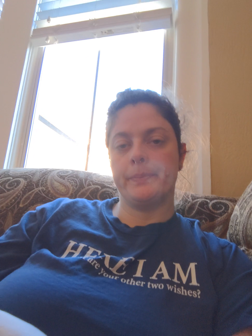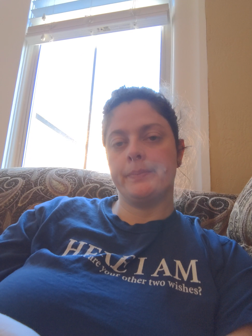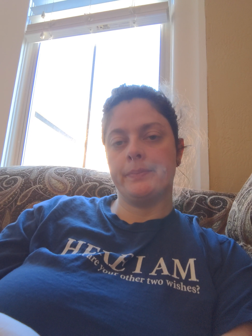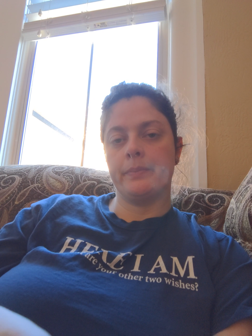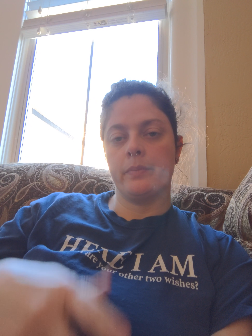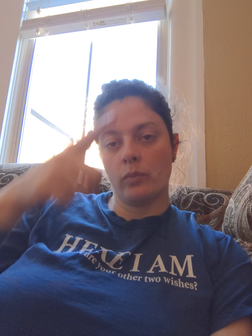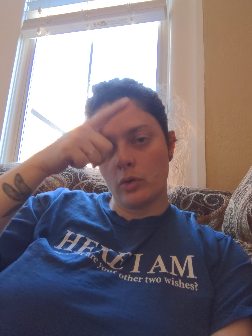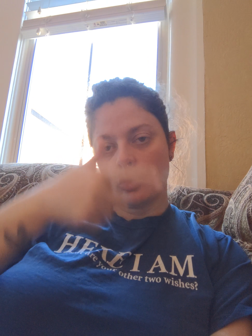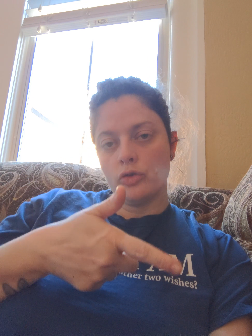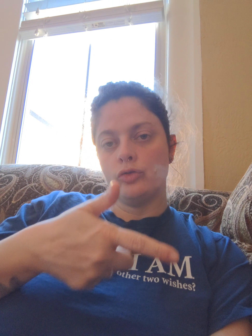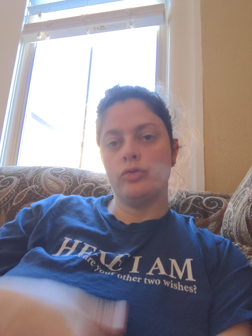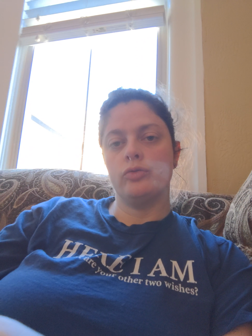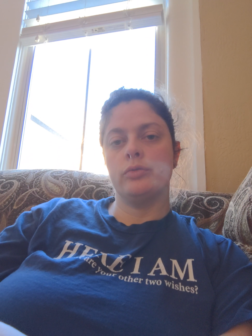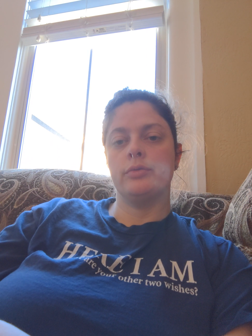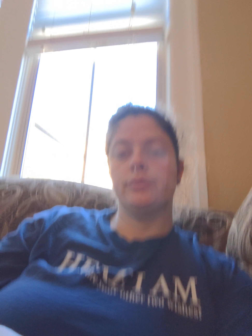brother